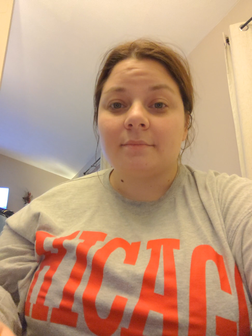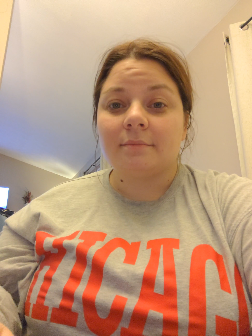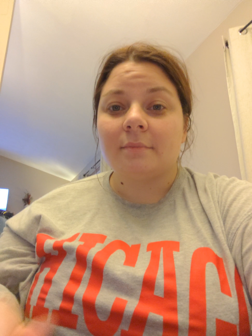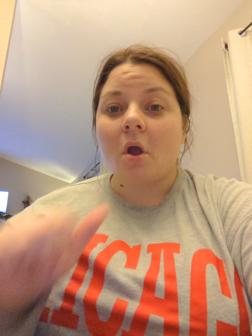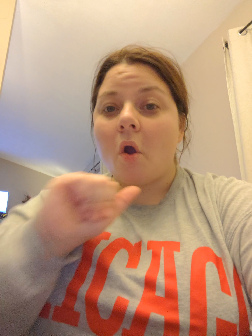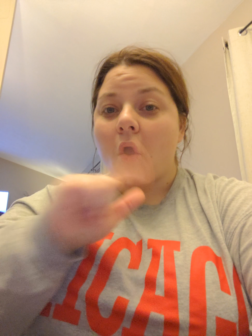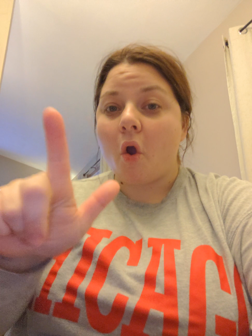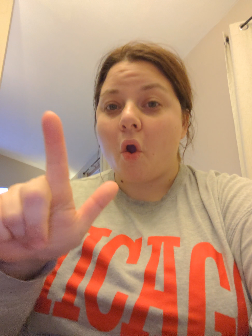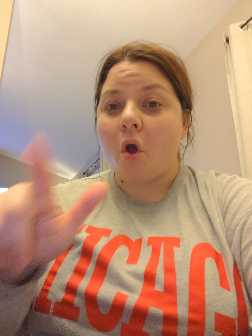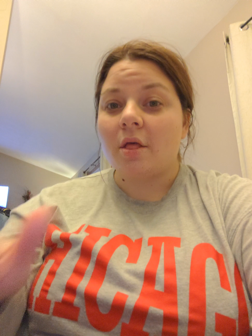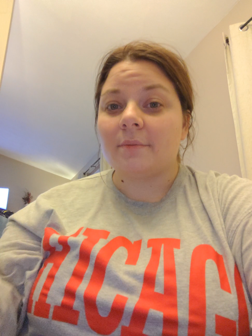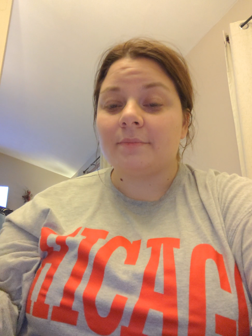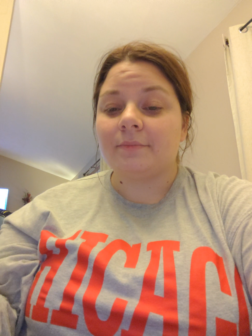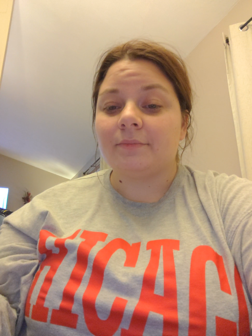all